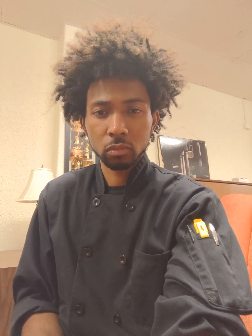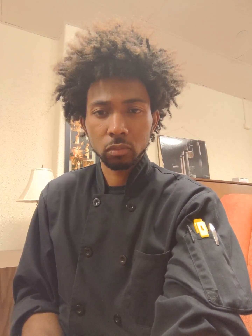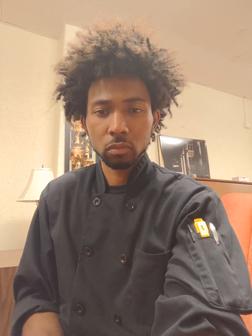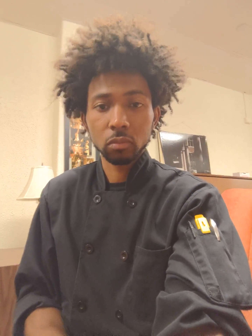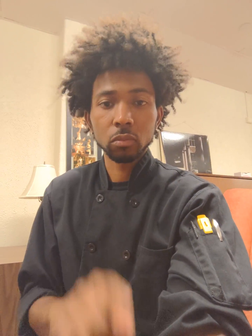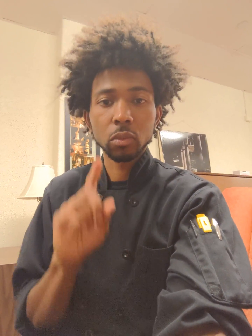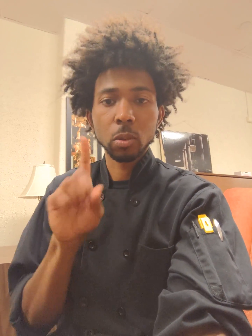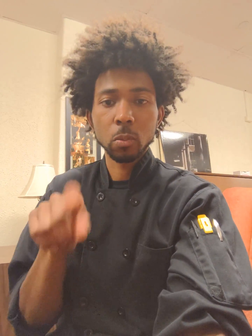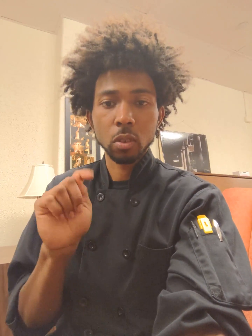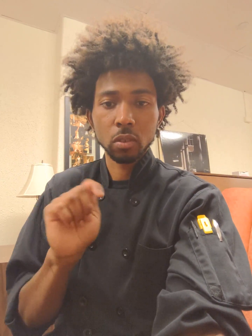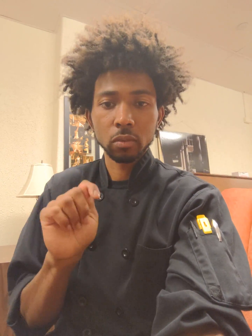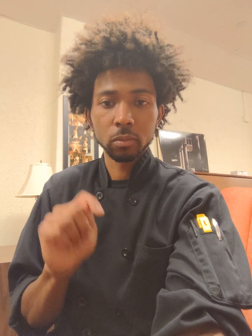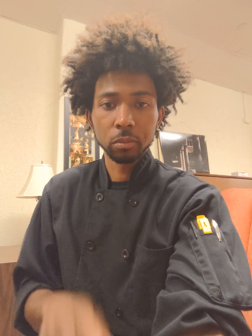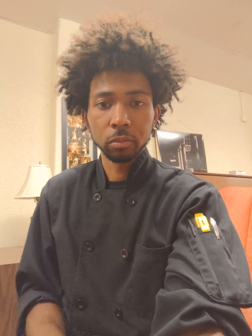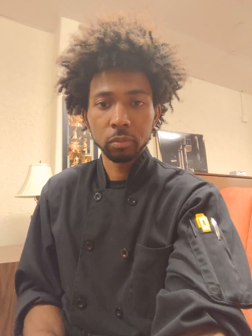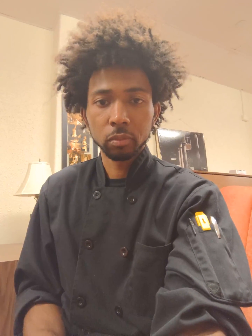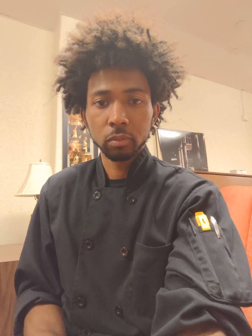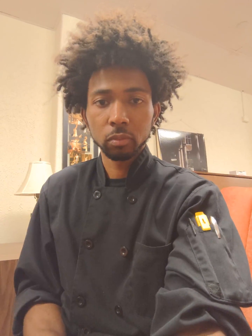go potty